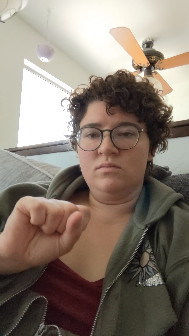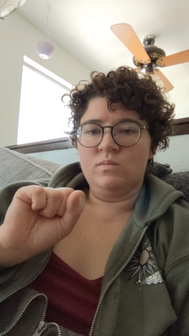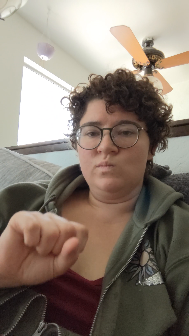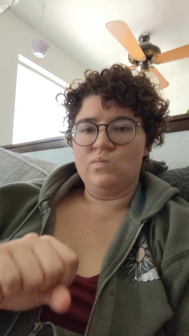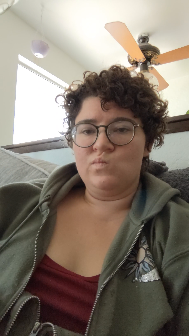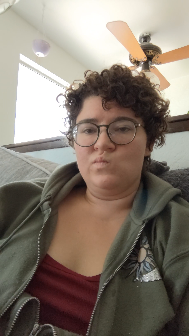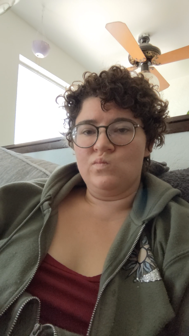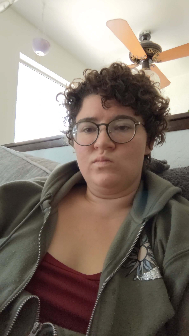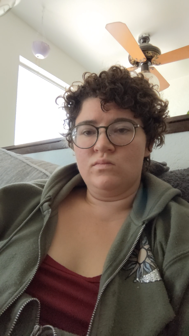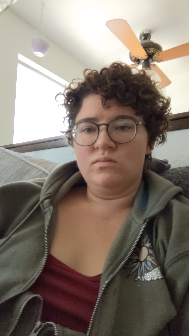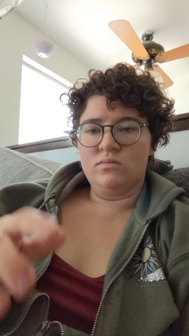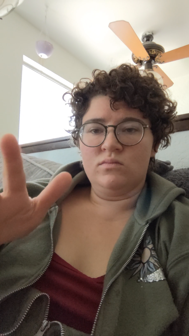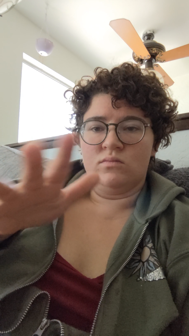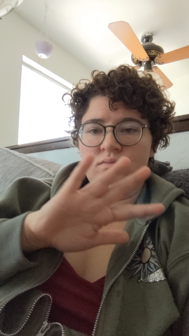cover